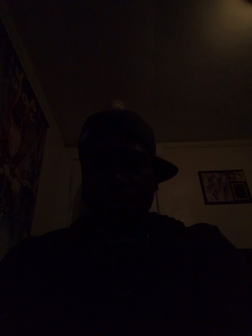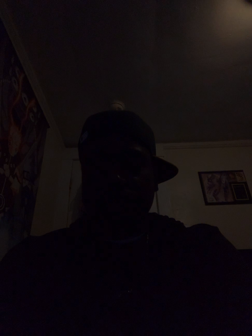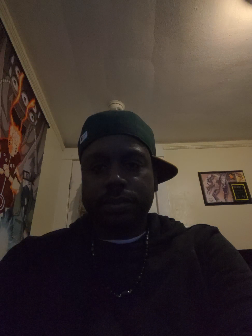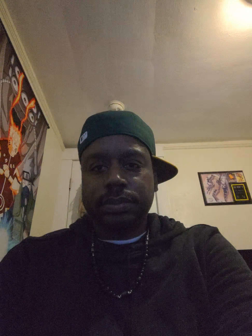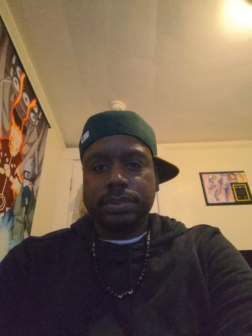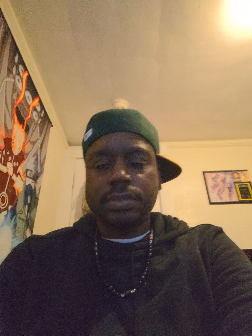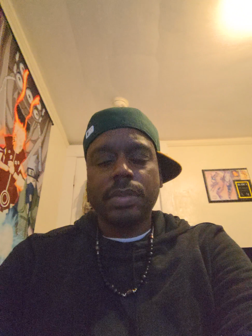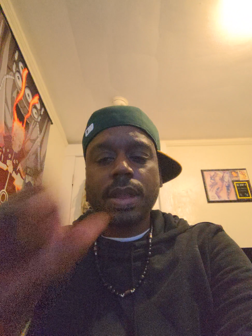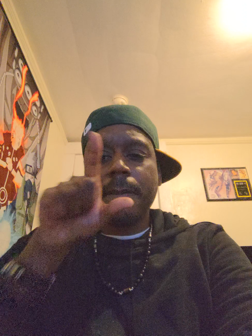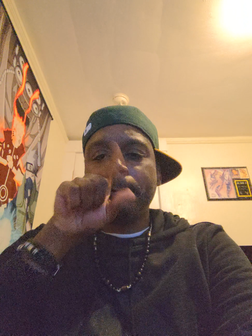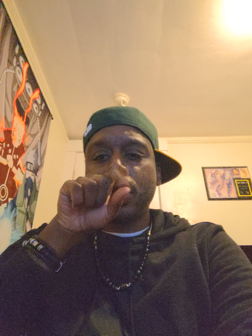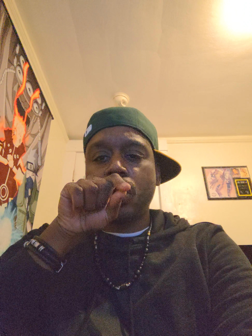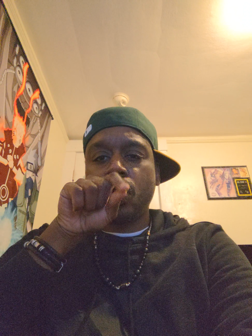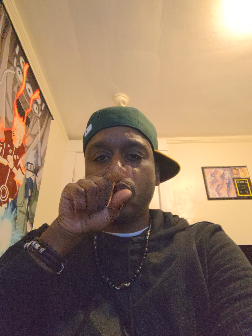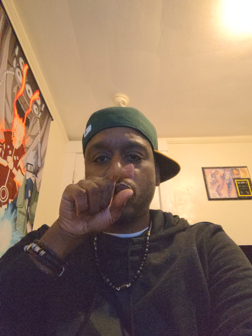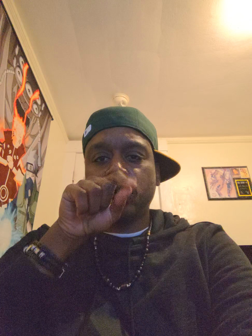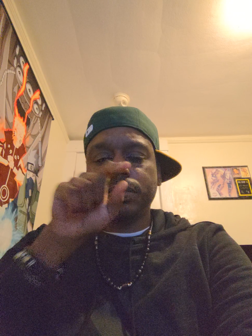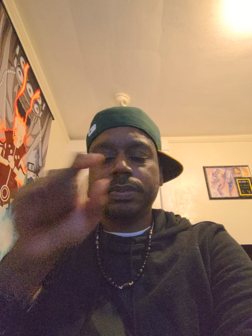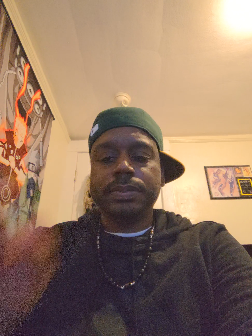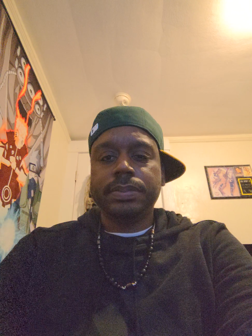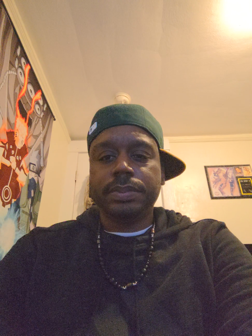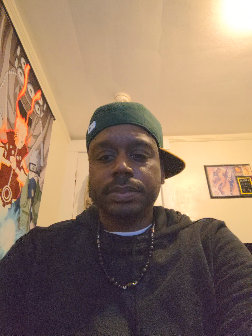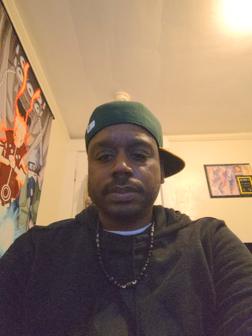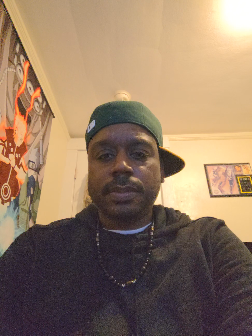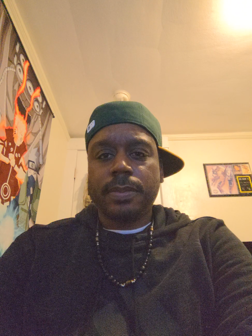bird